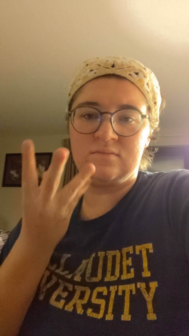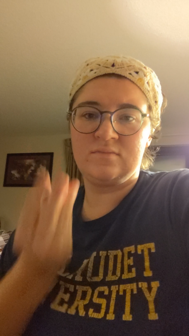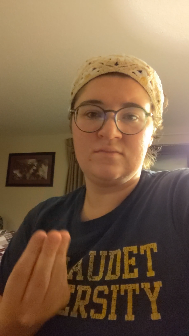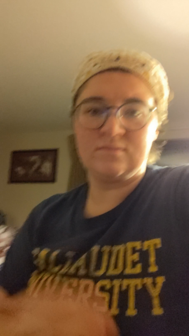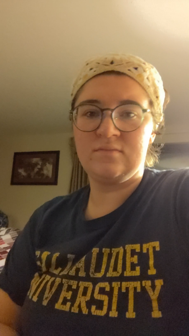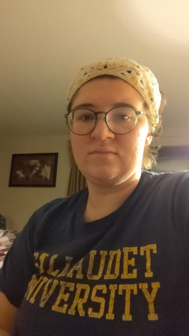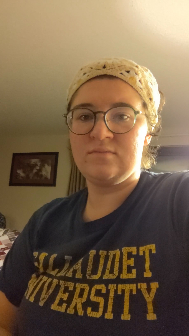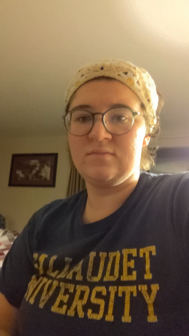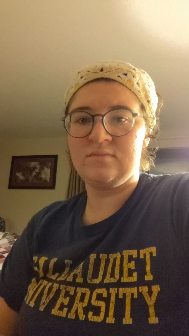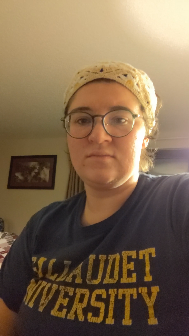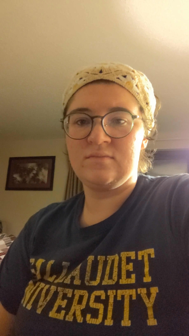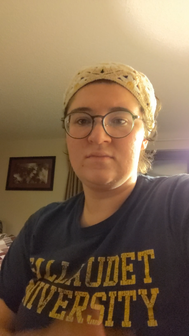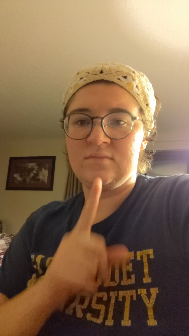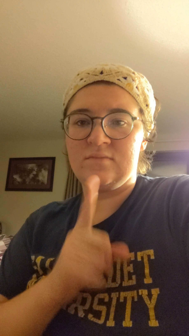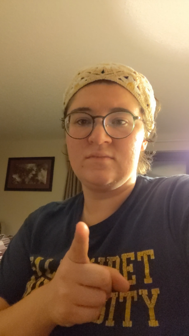is